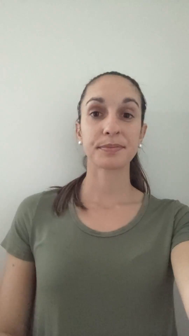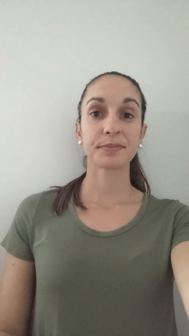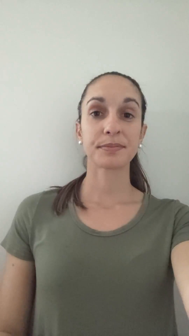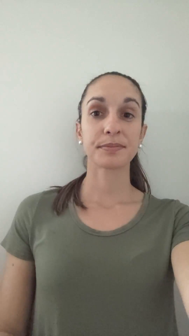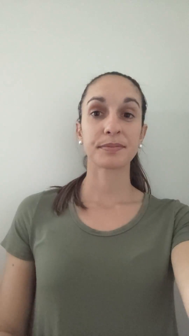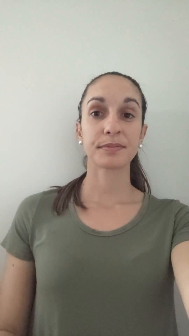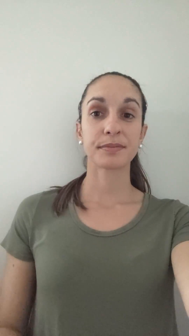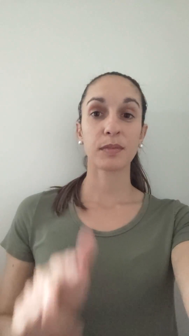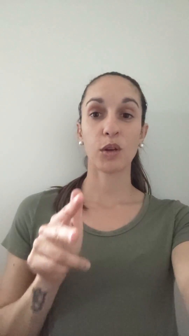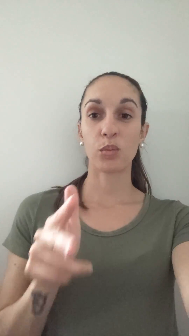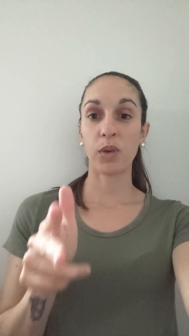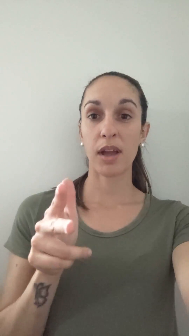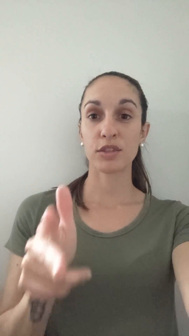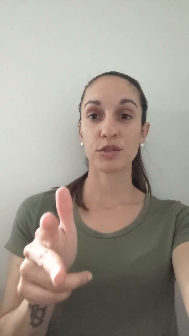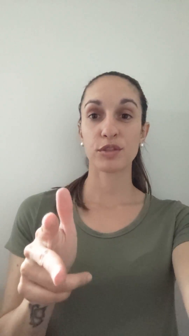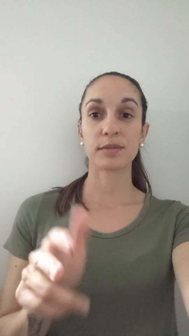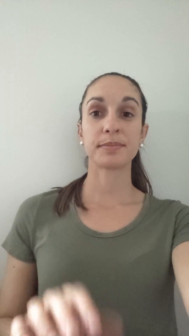garage